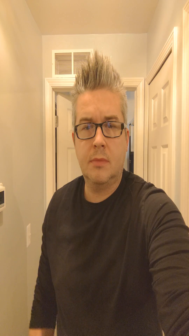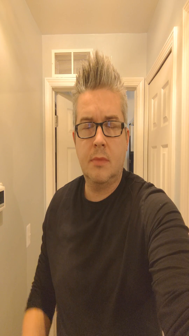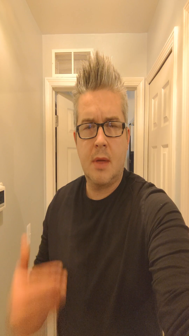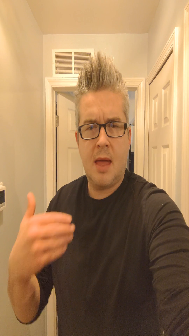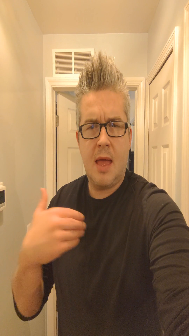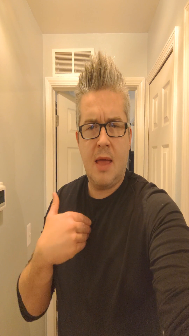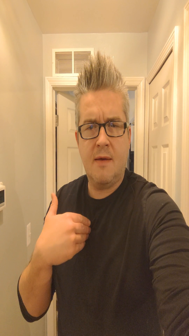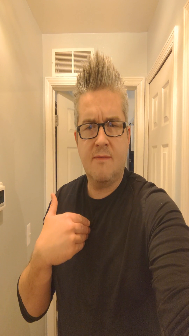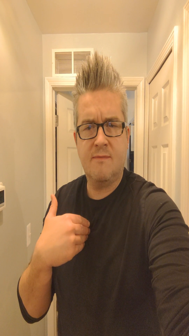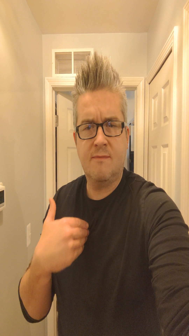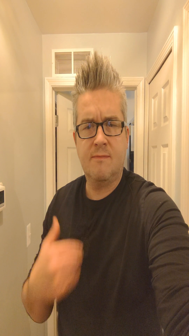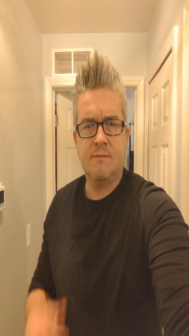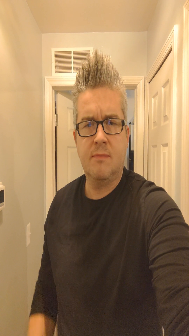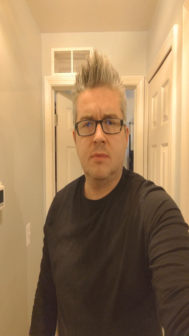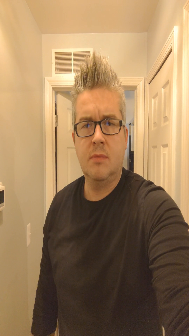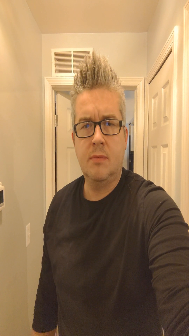have